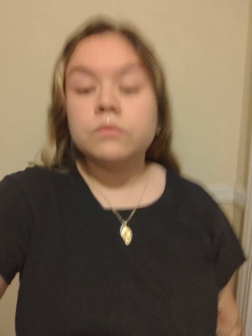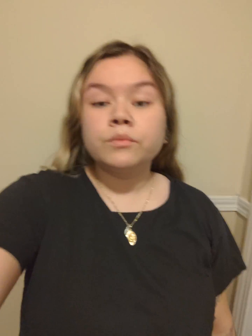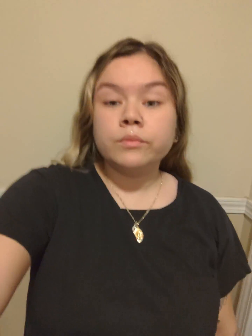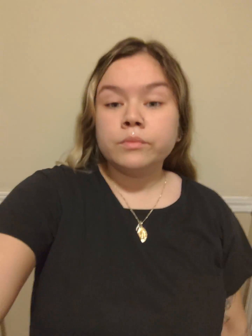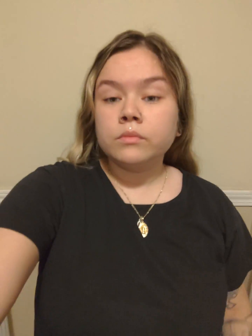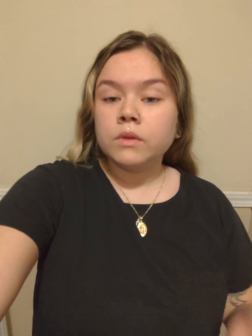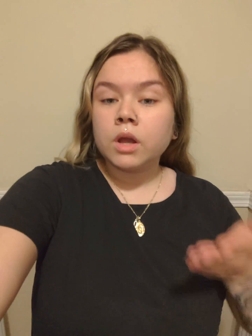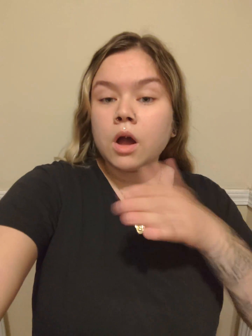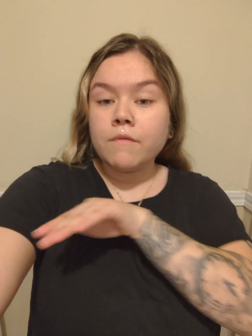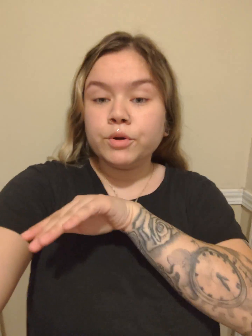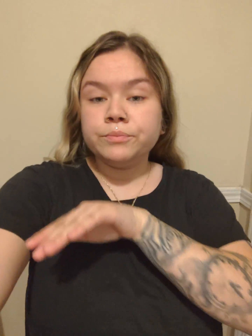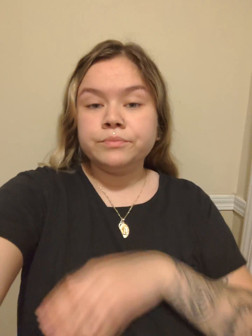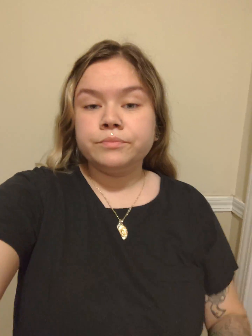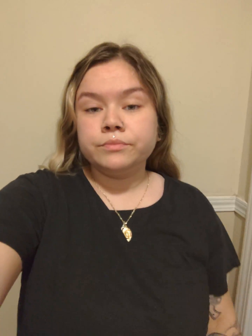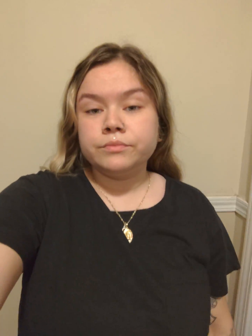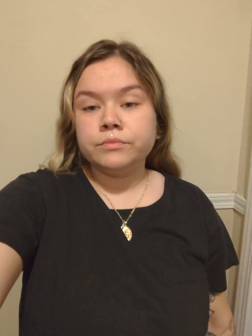cover